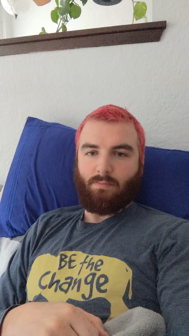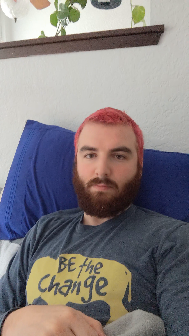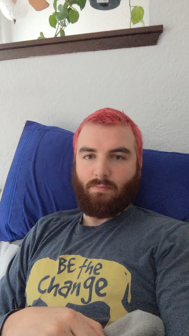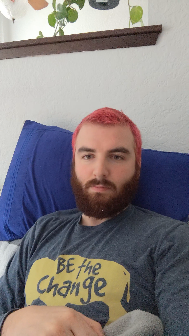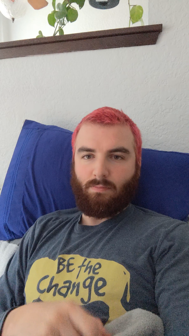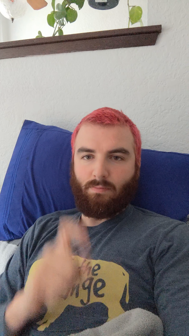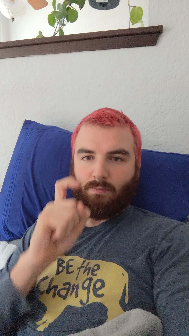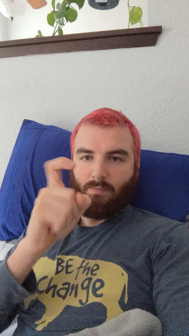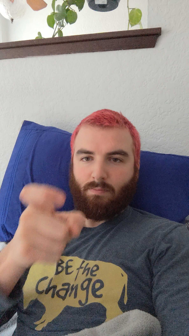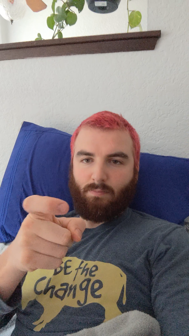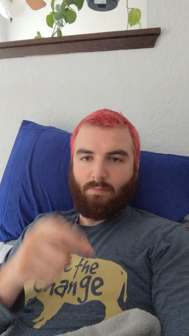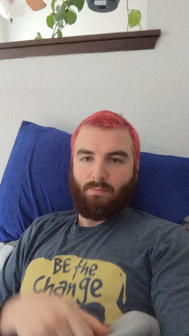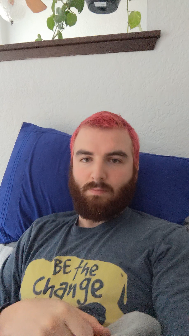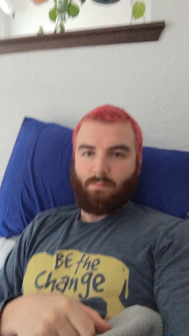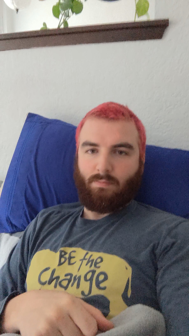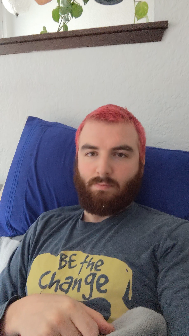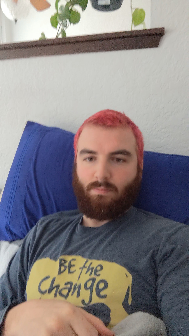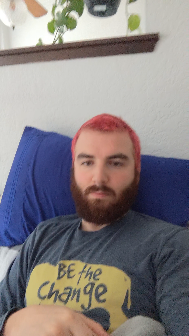present